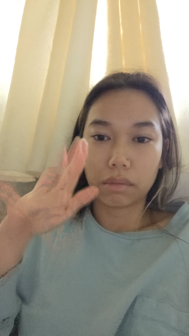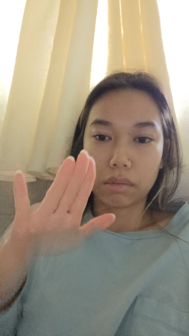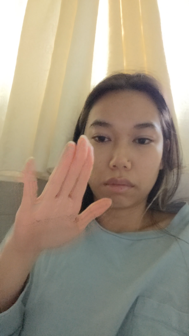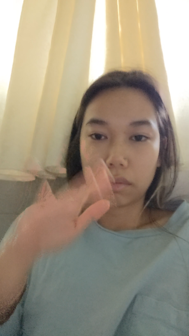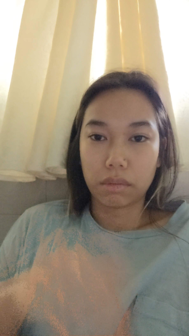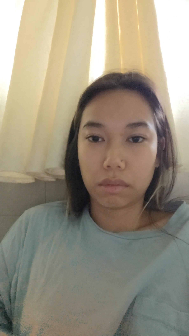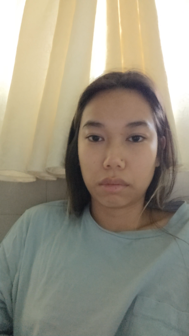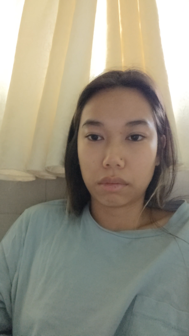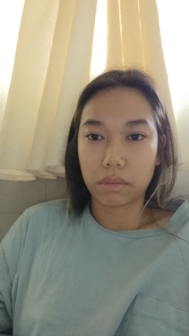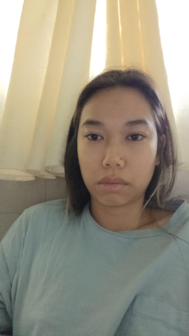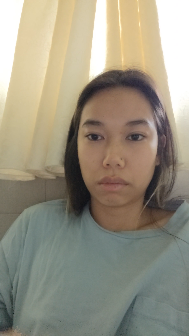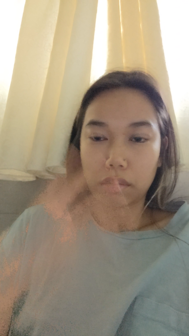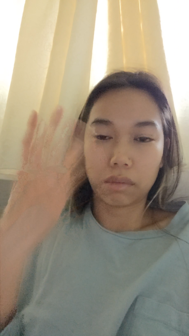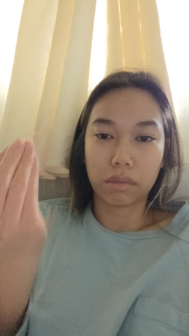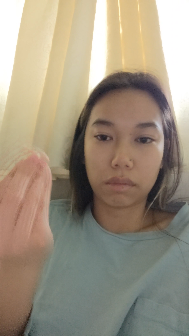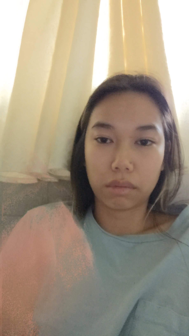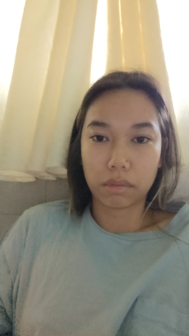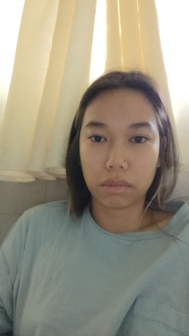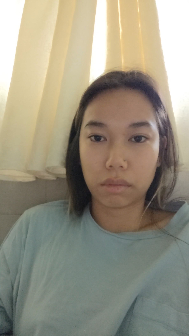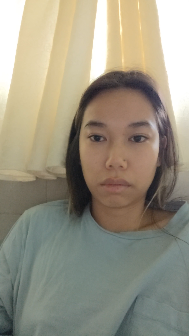got to